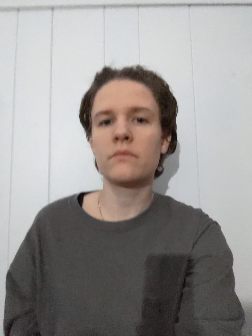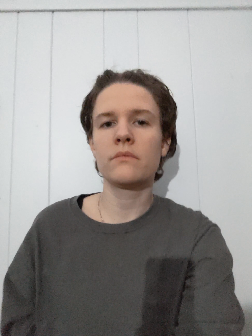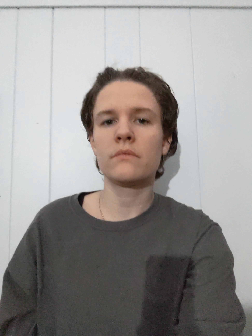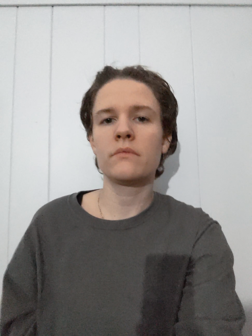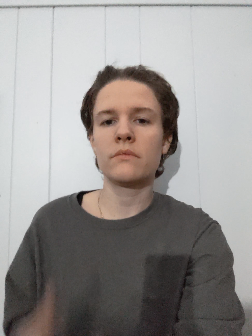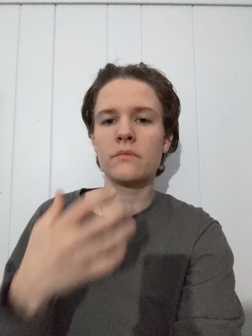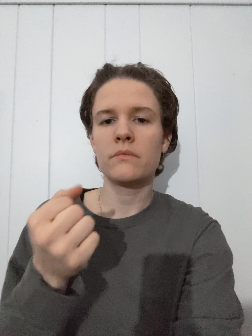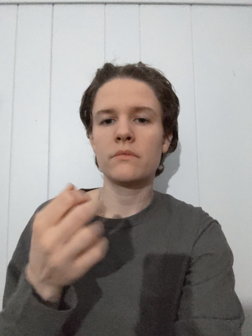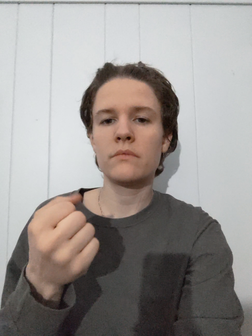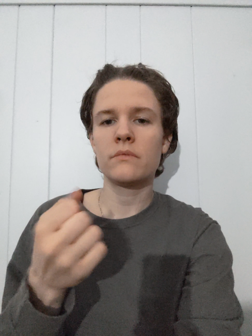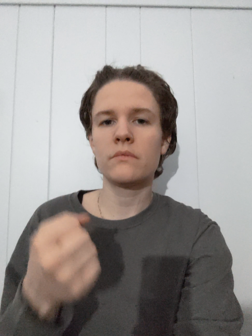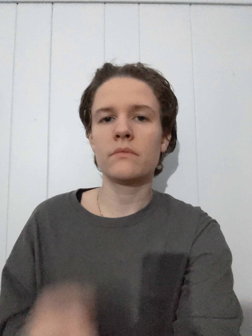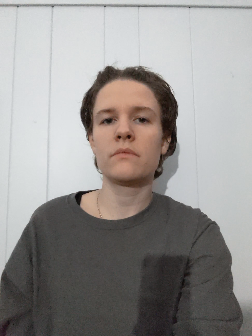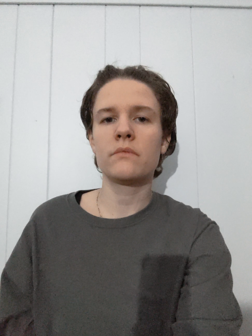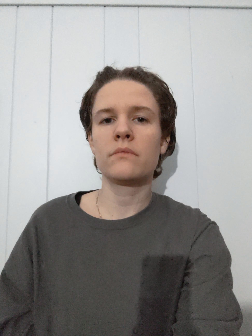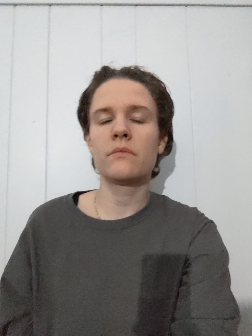milk